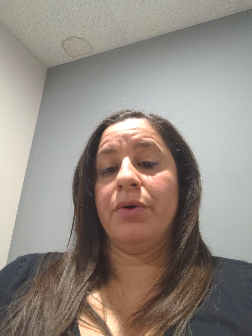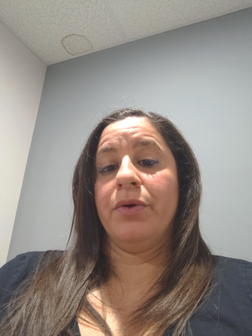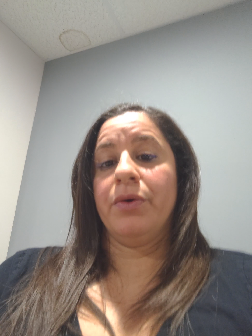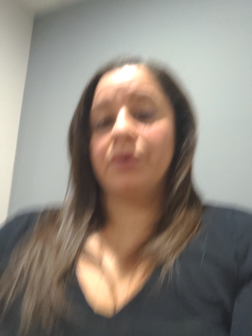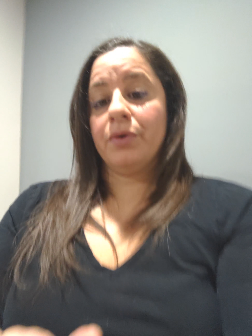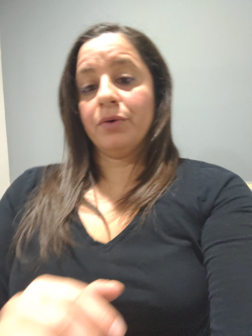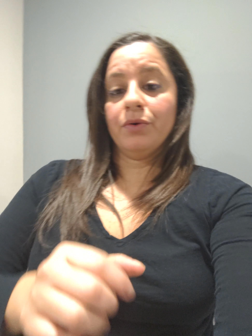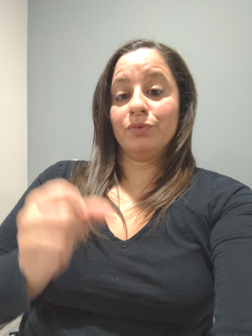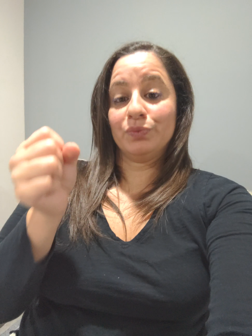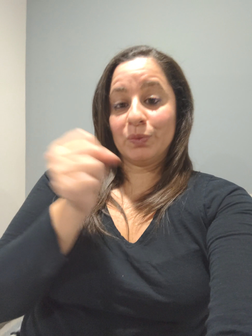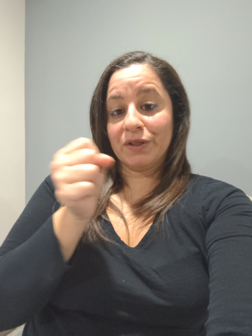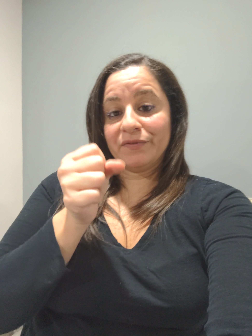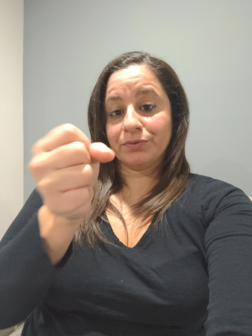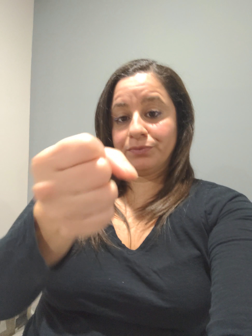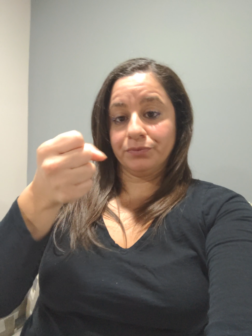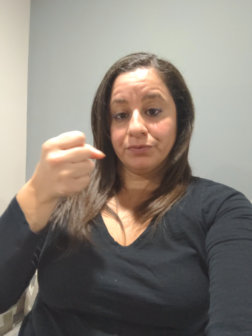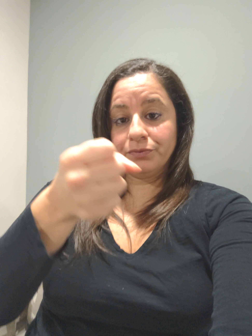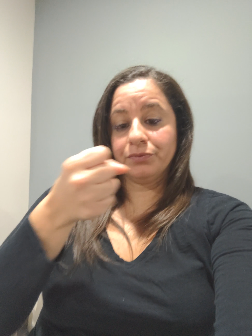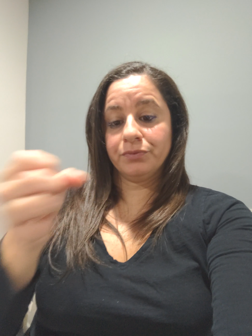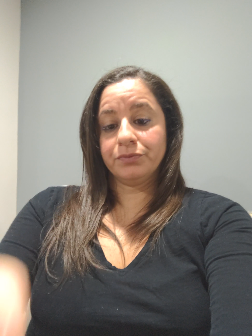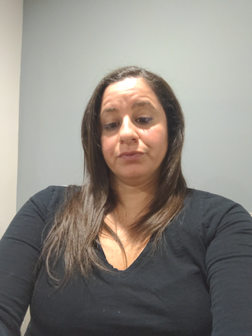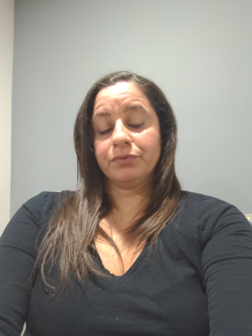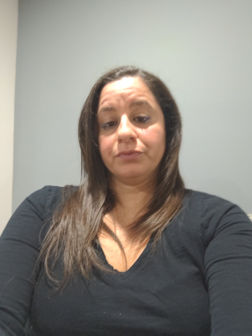refrigerator